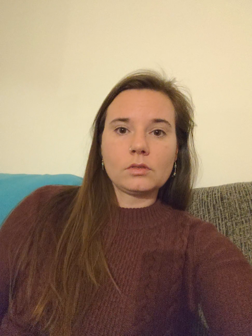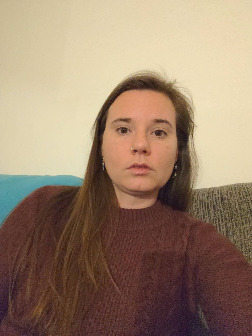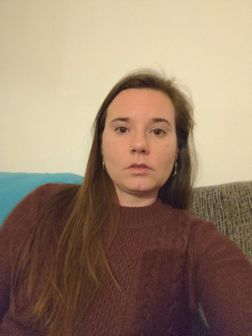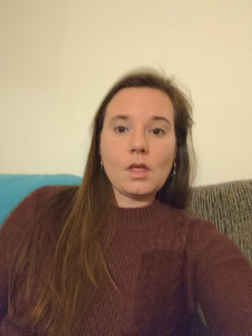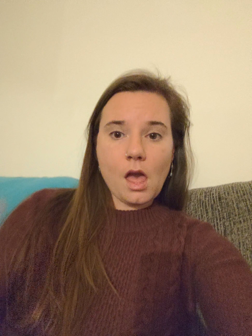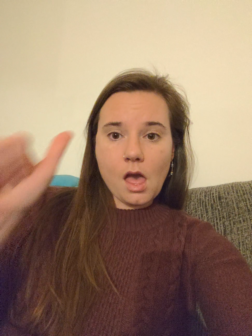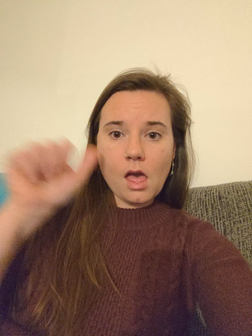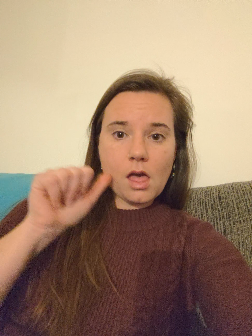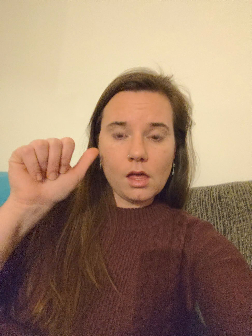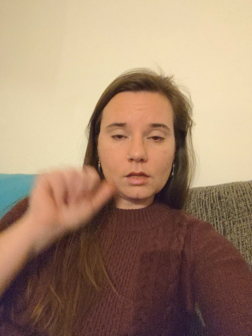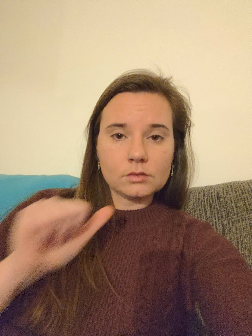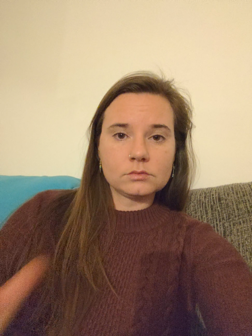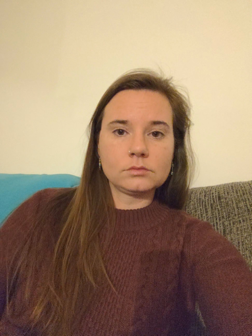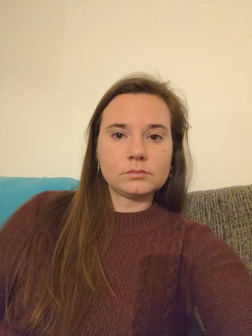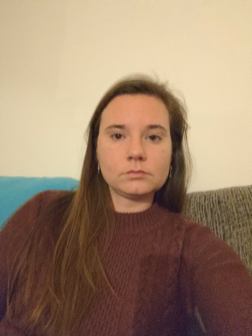aunt